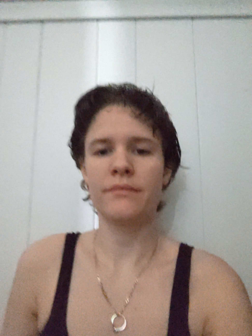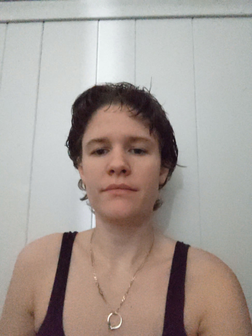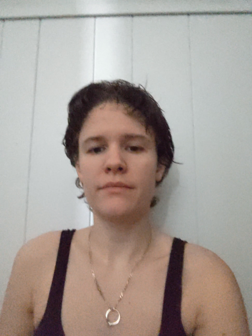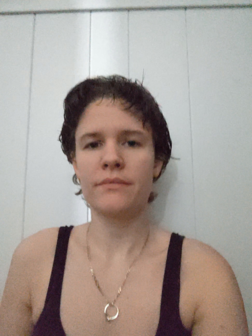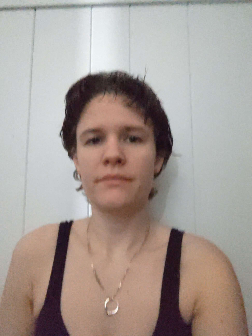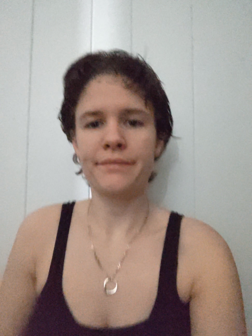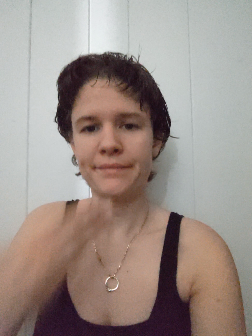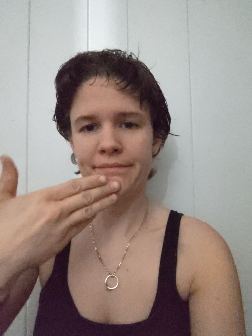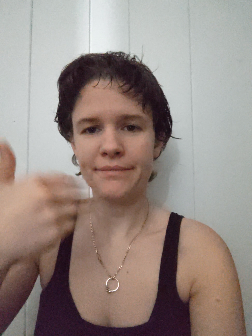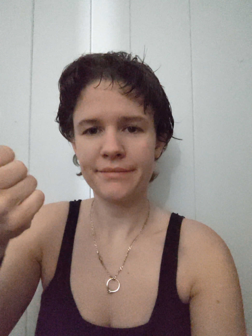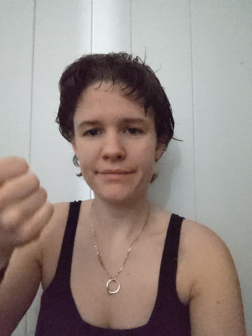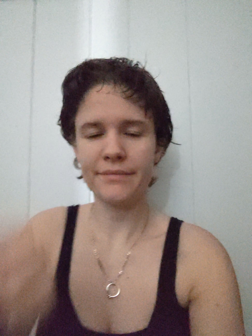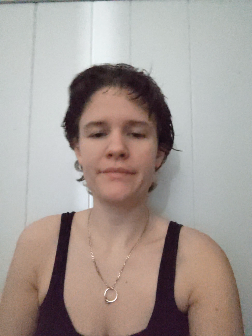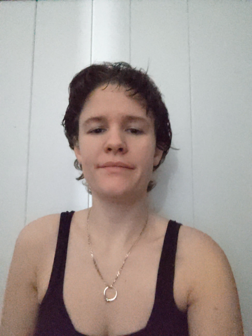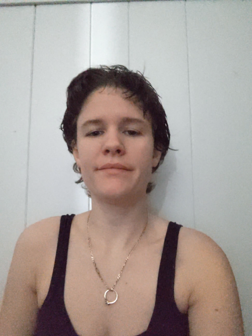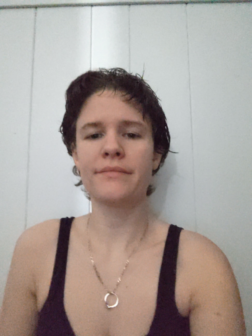better